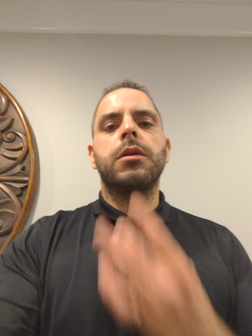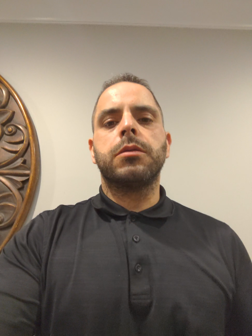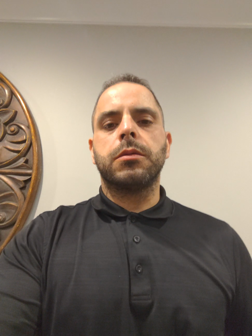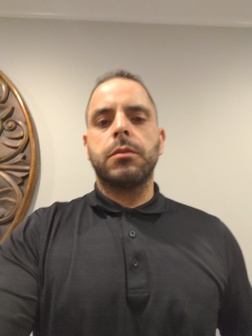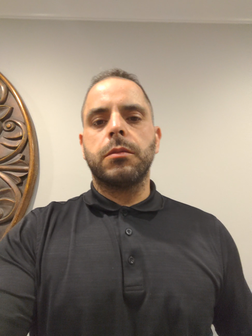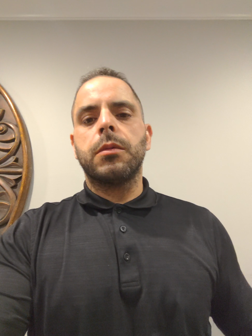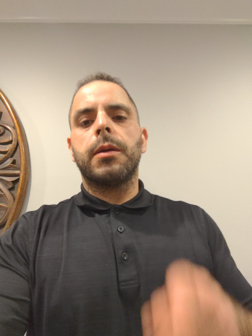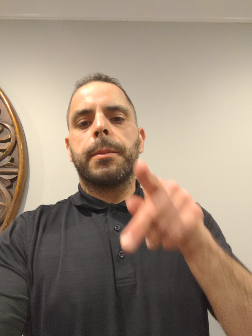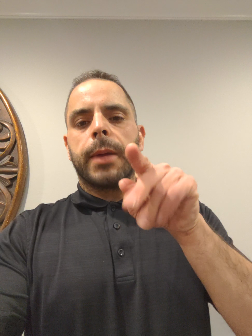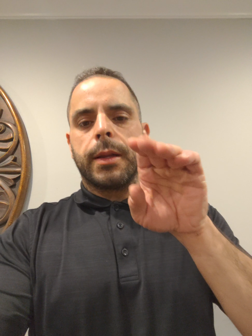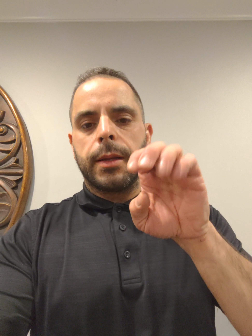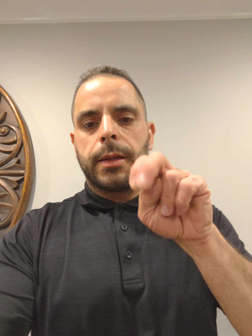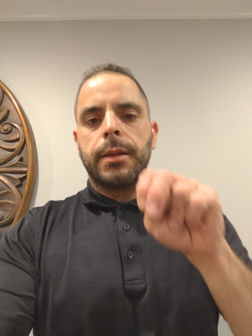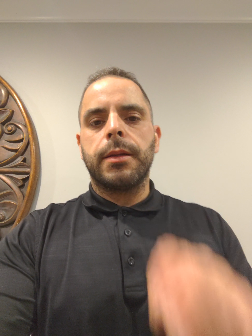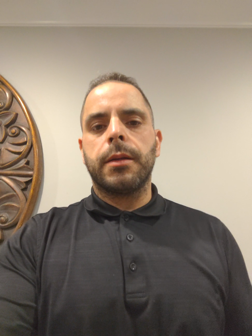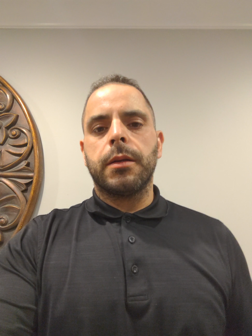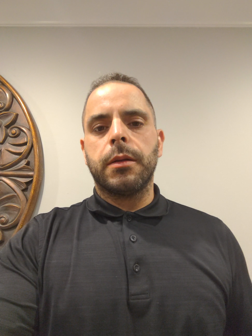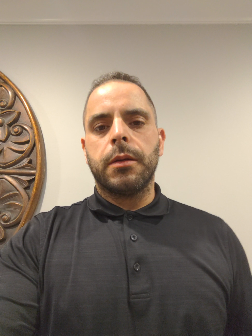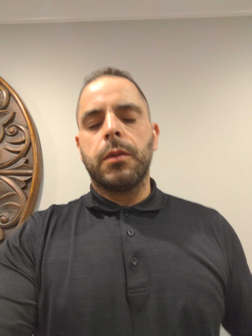pen